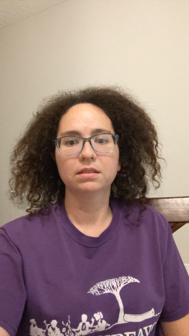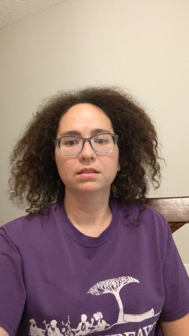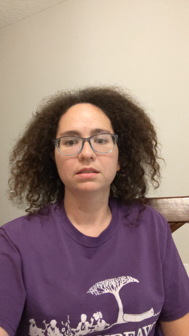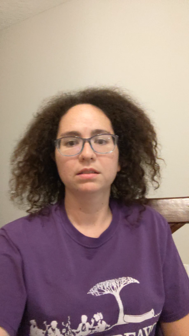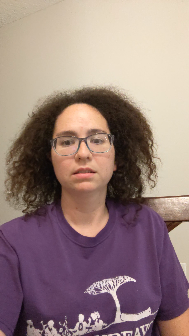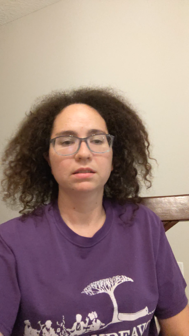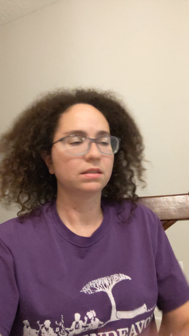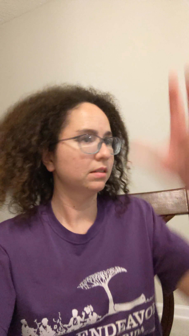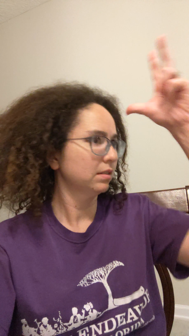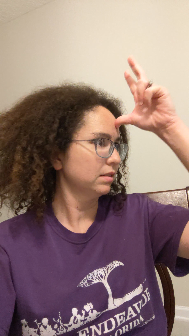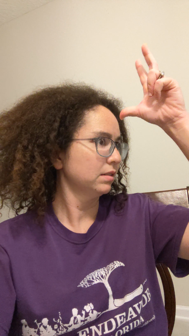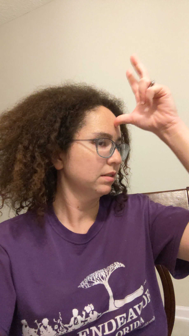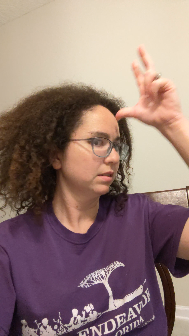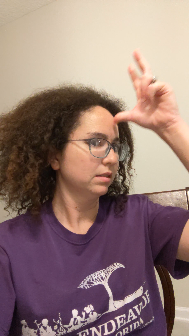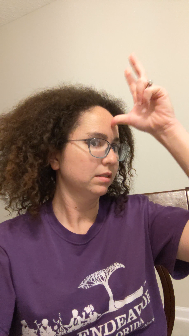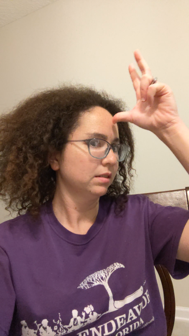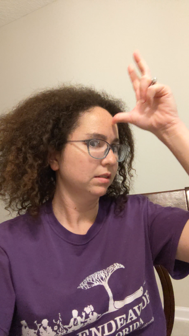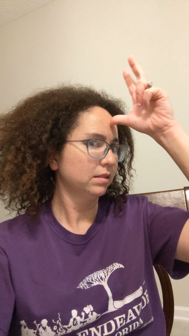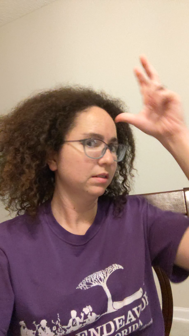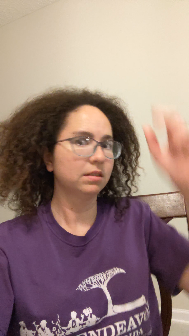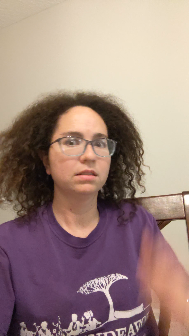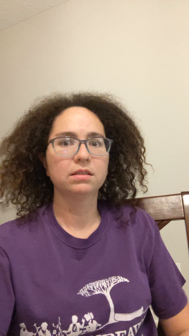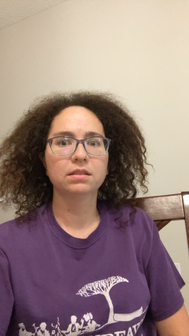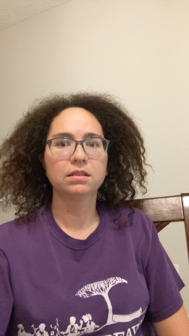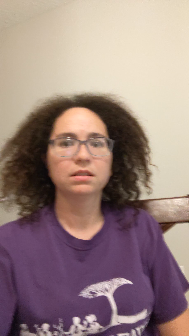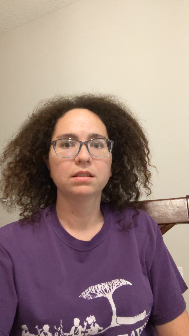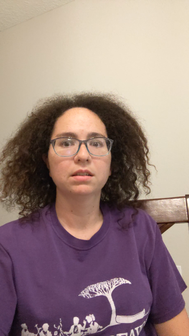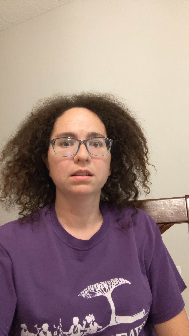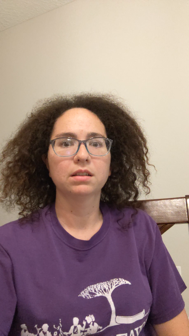rooster